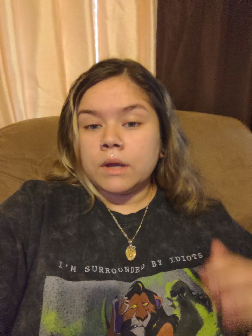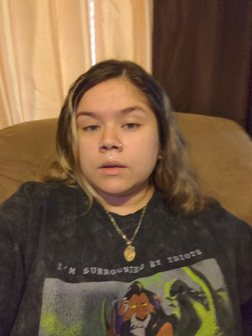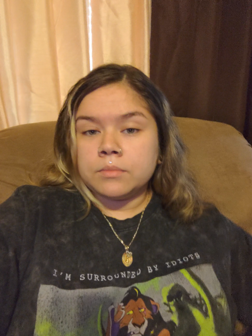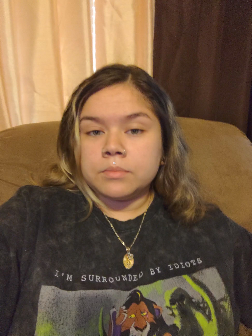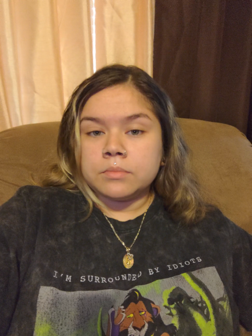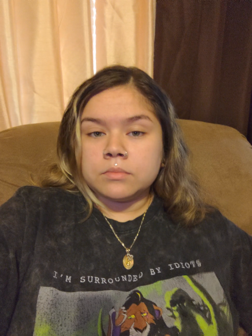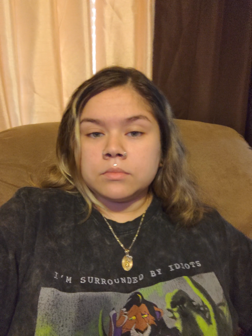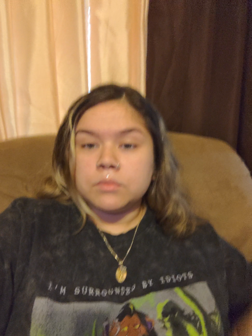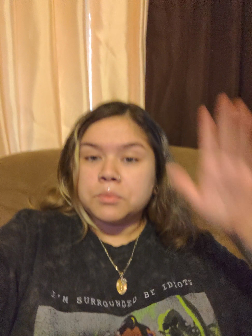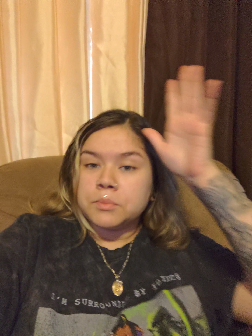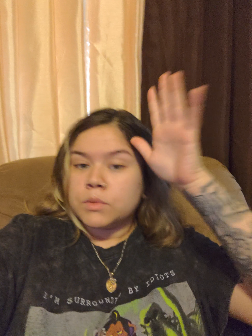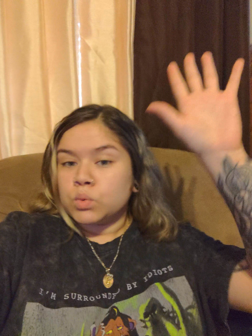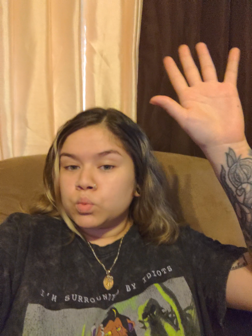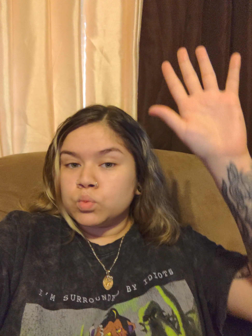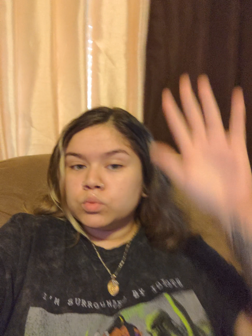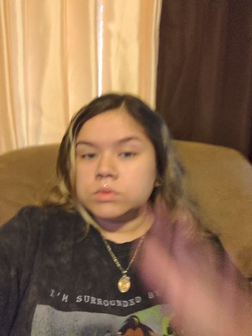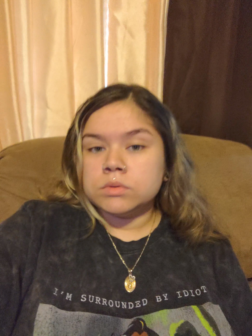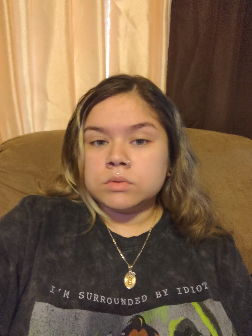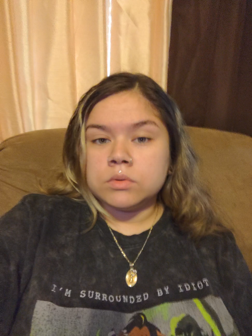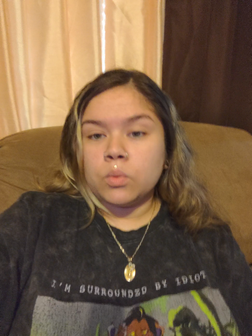moose